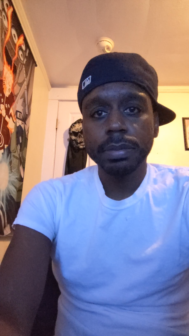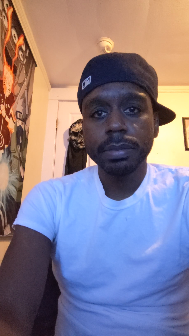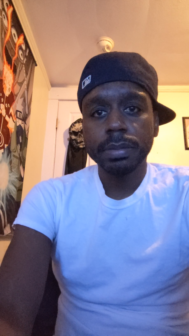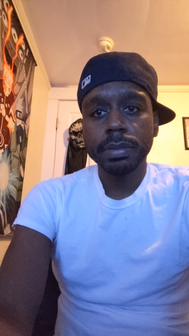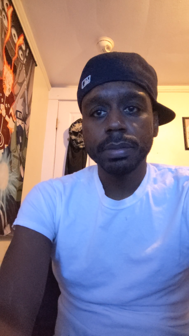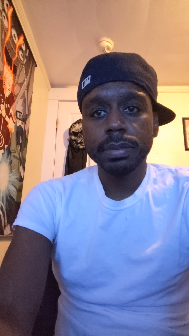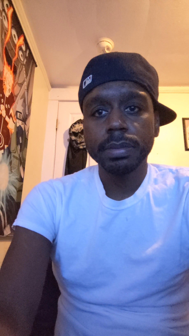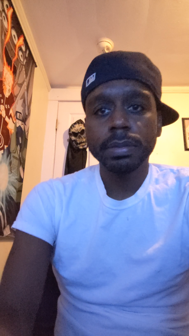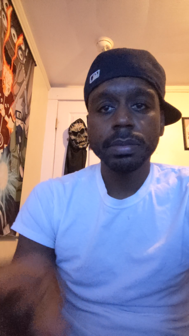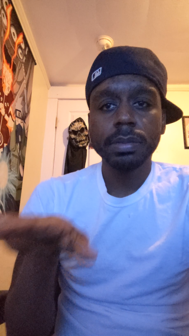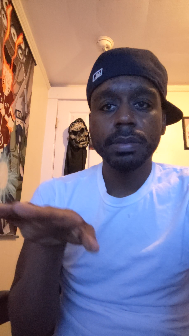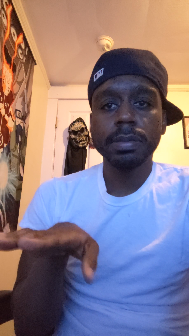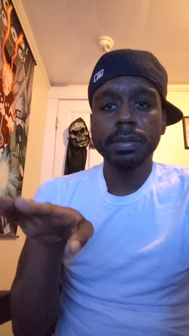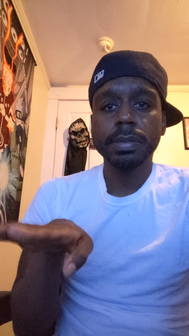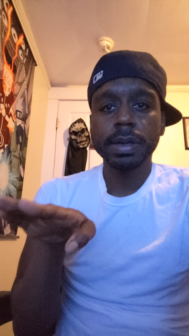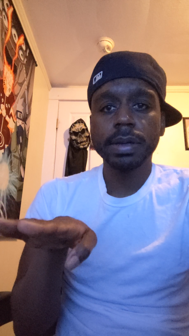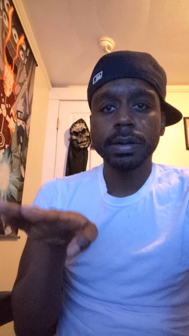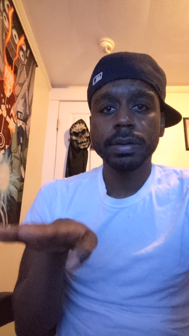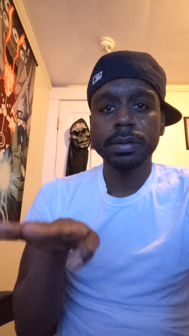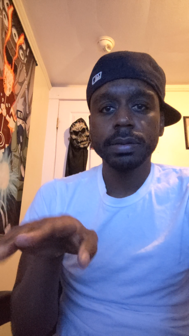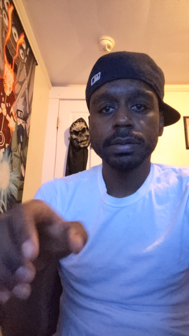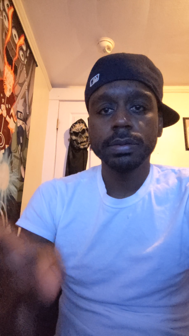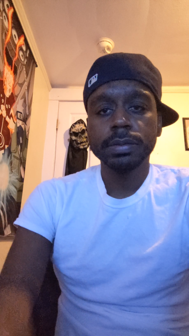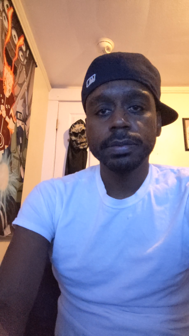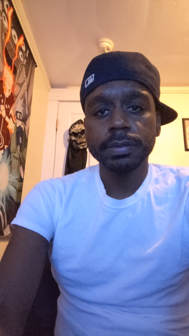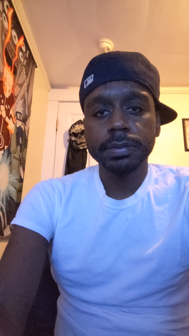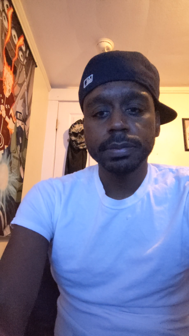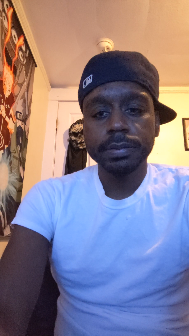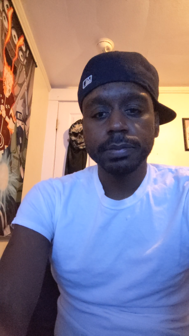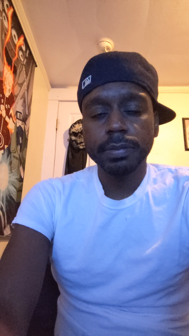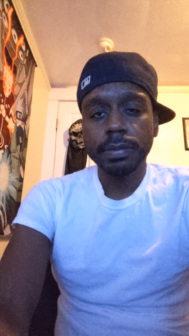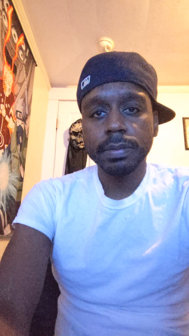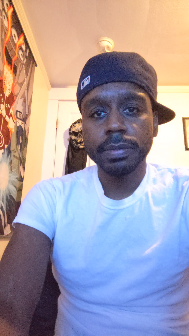penguin